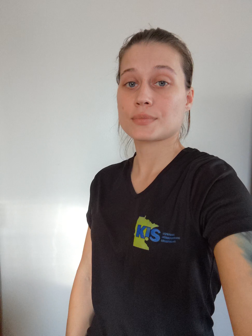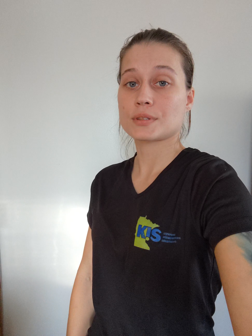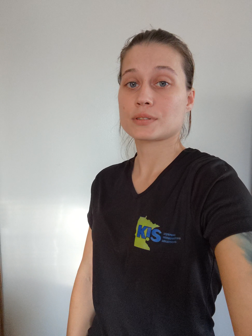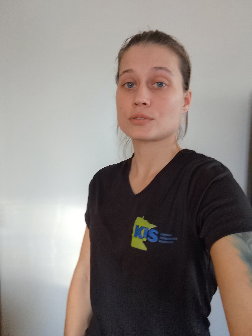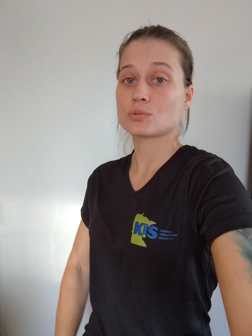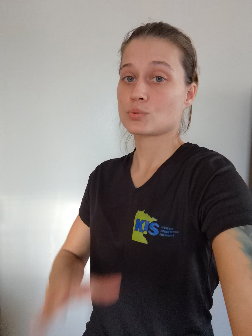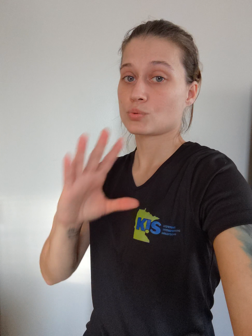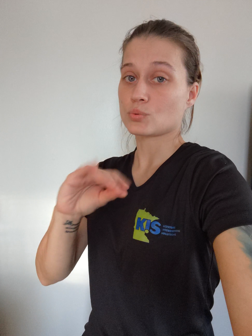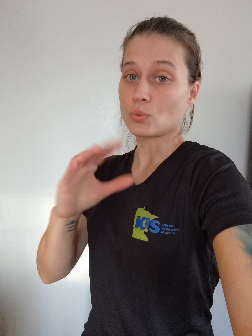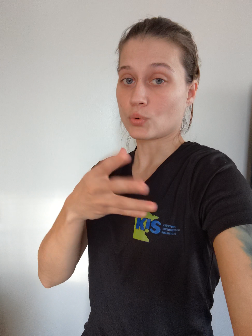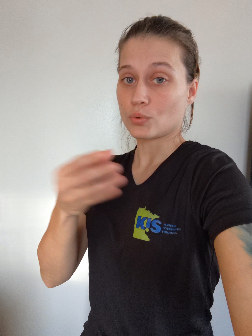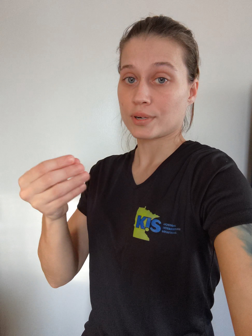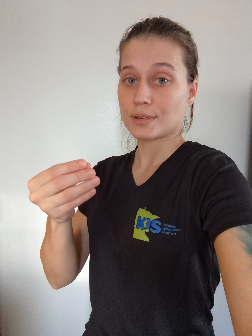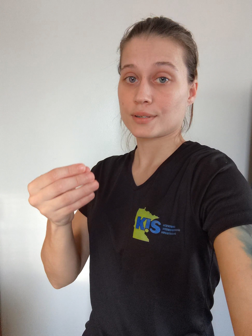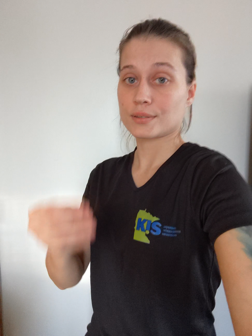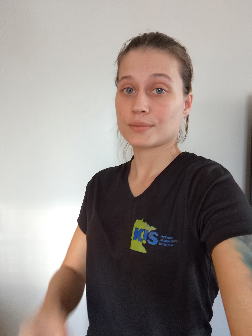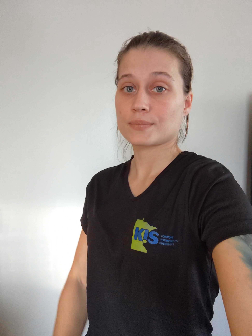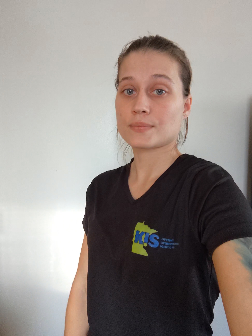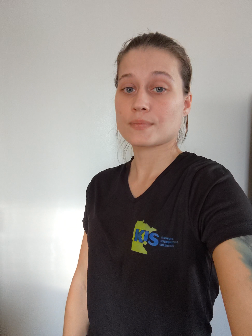story